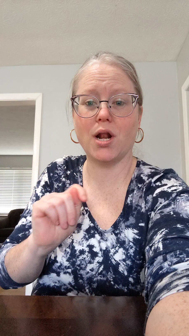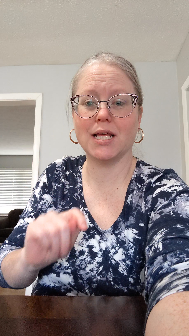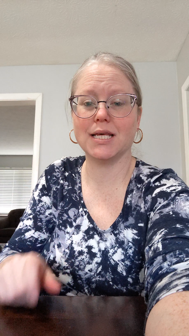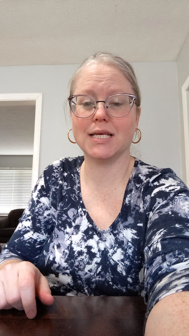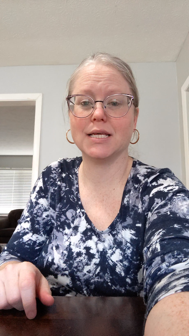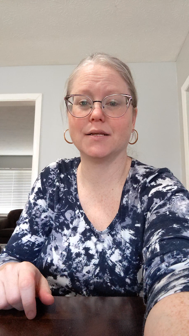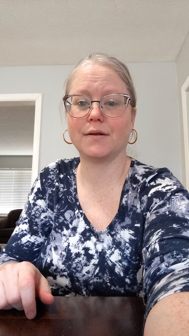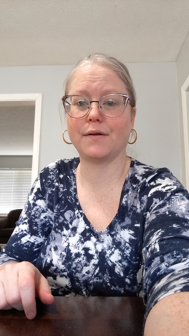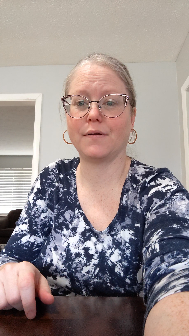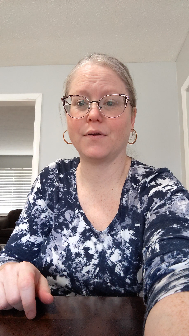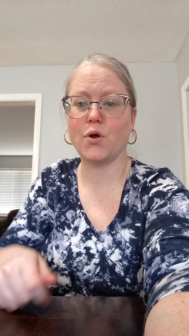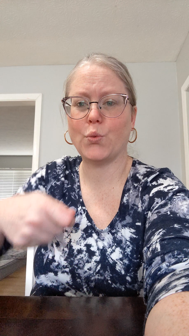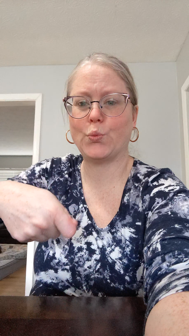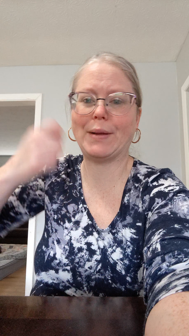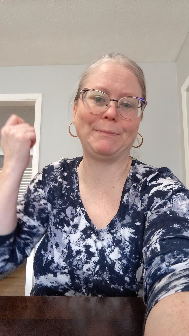rip